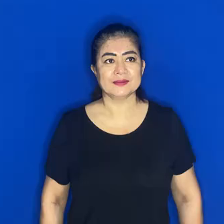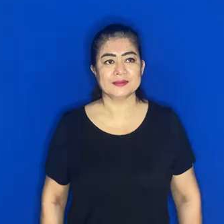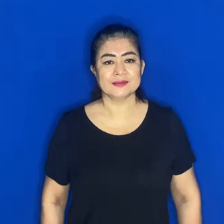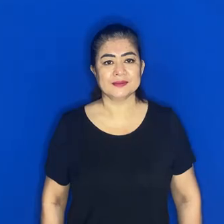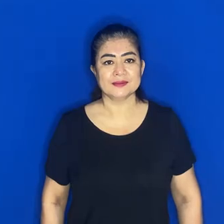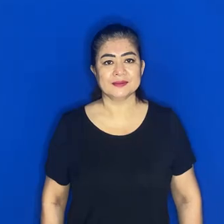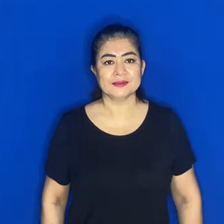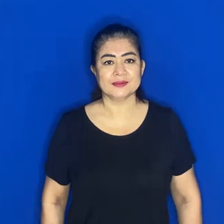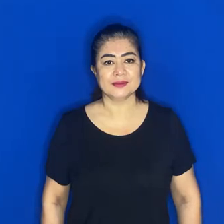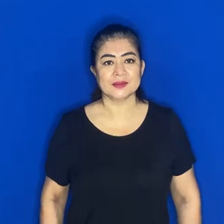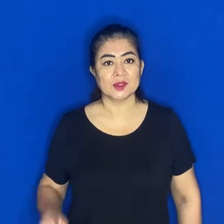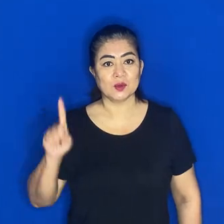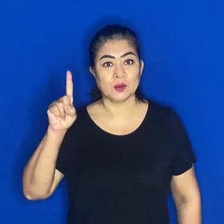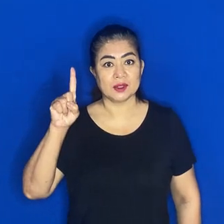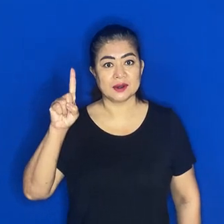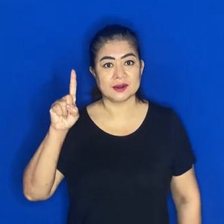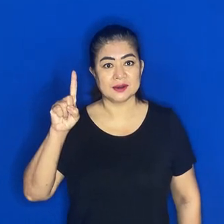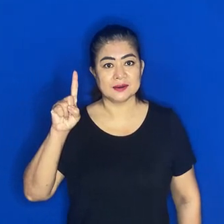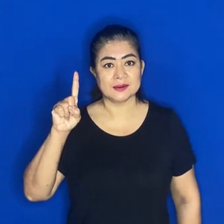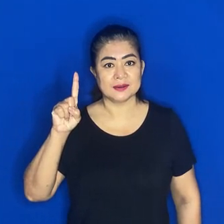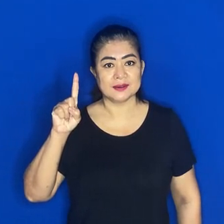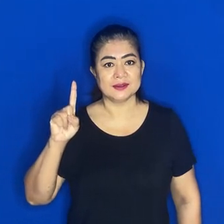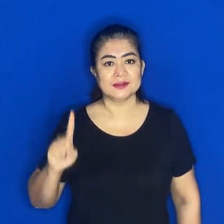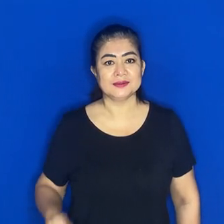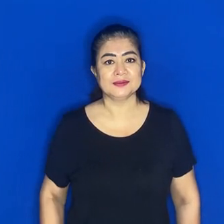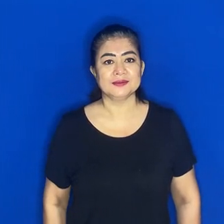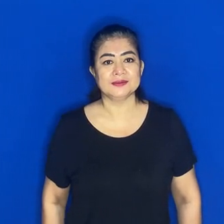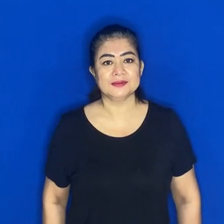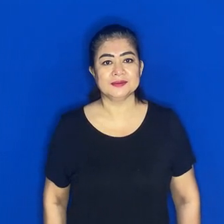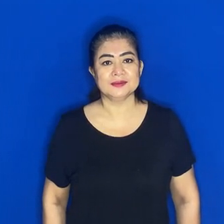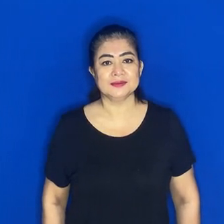one